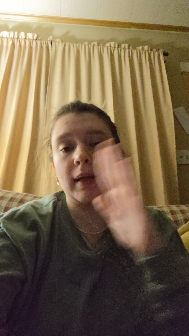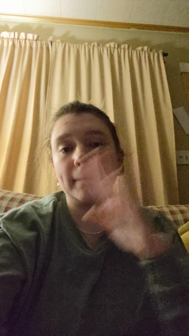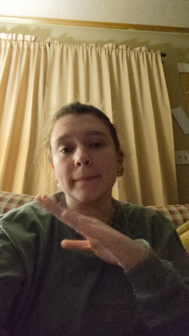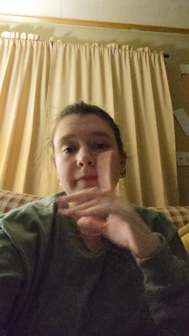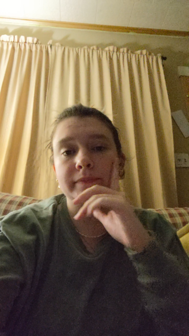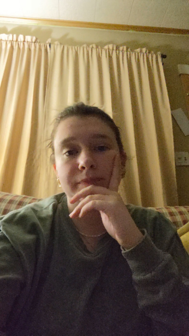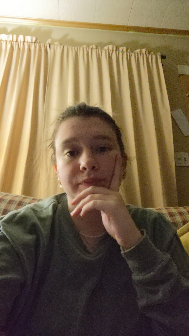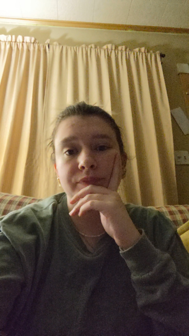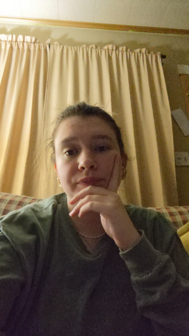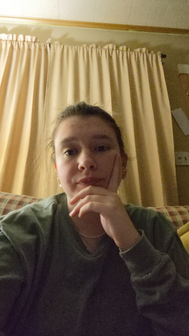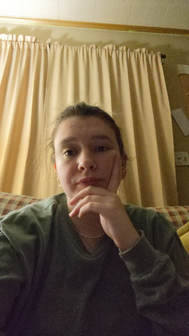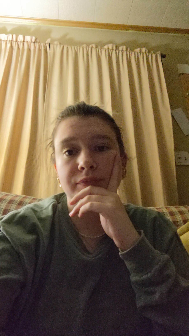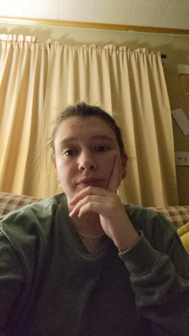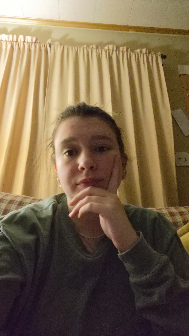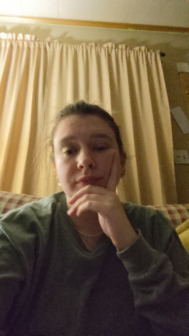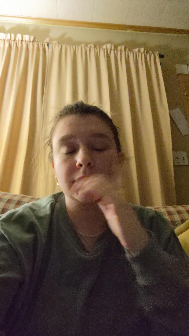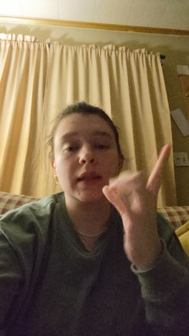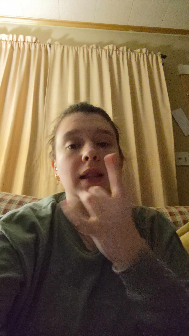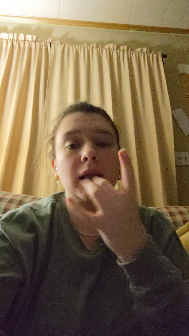light bulb